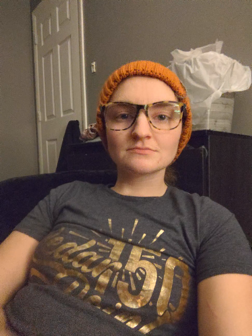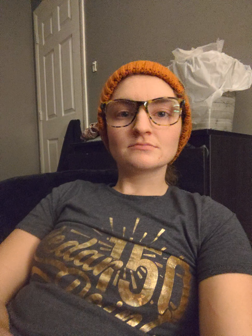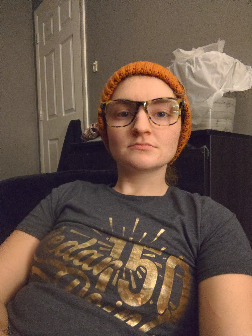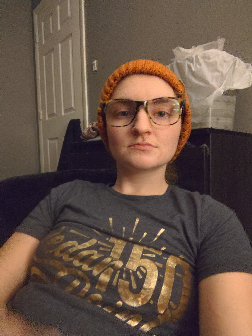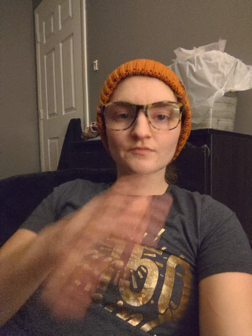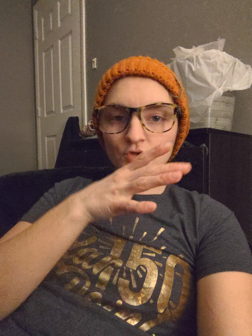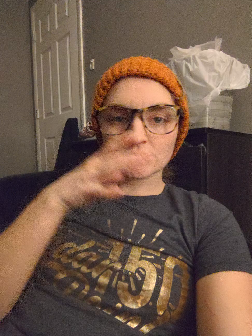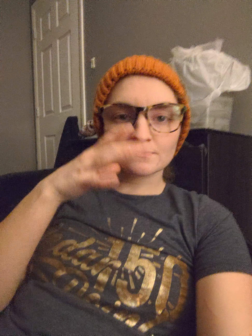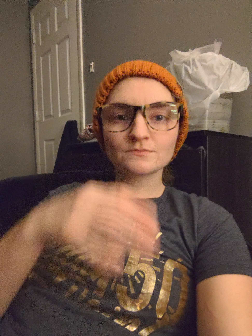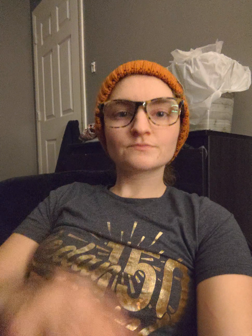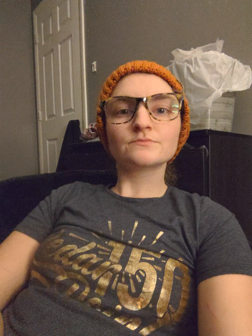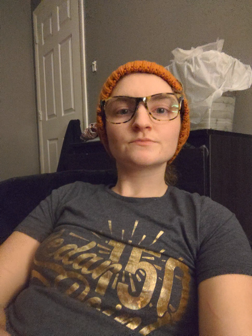farm